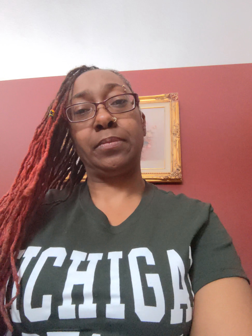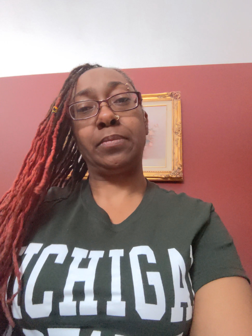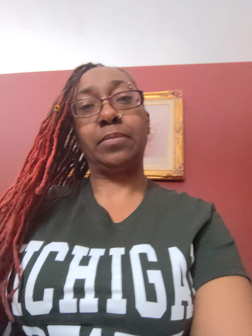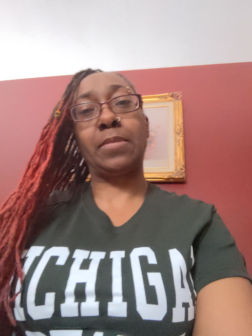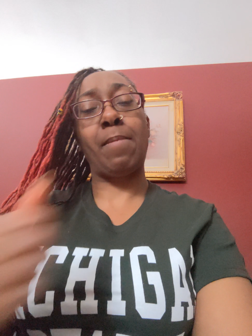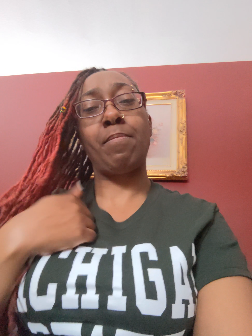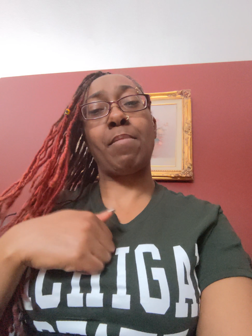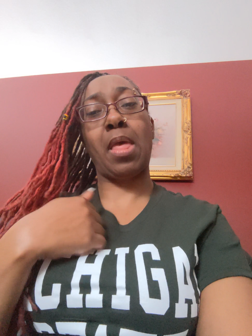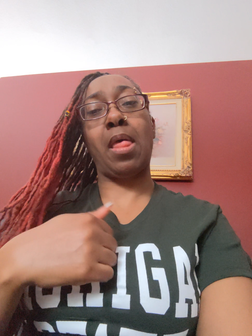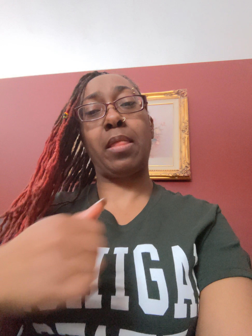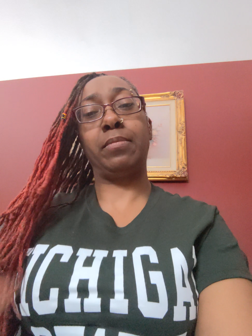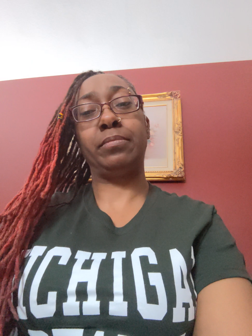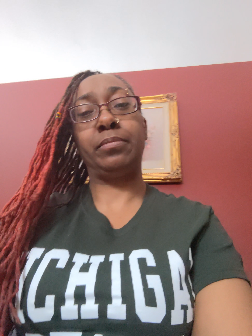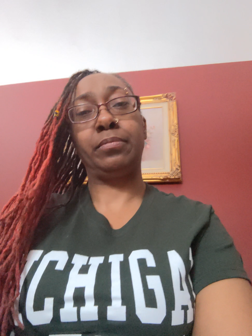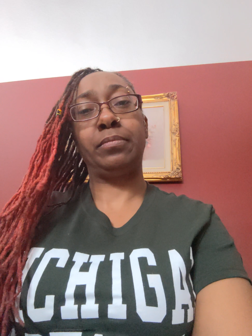bath